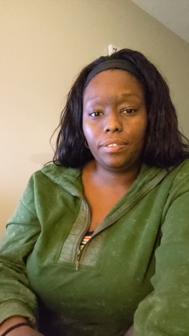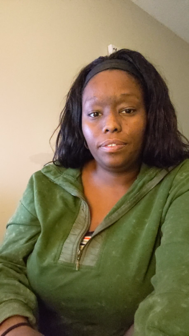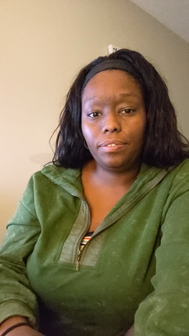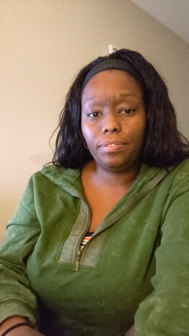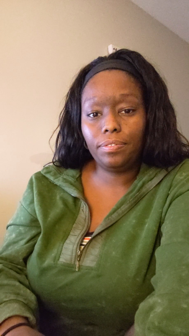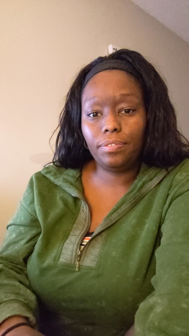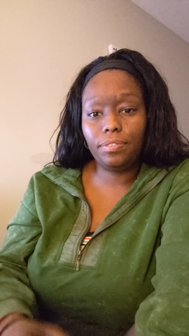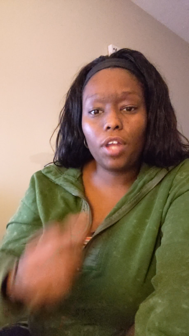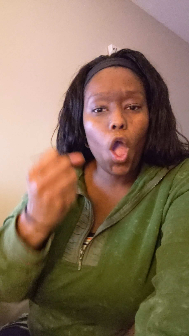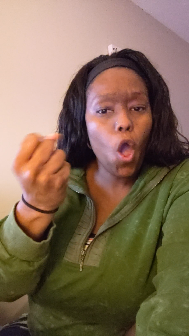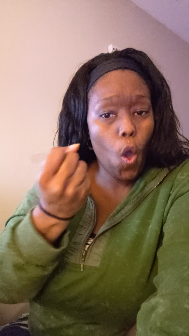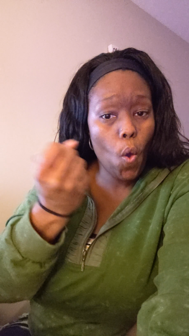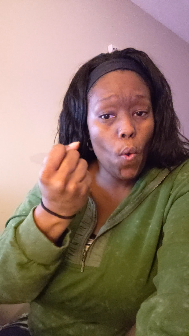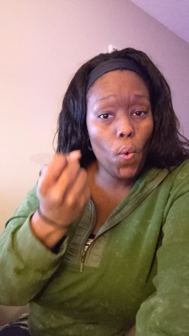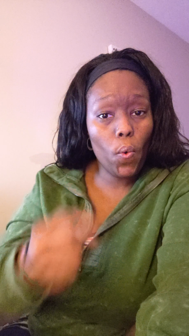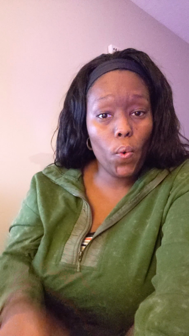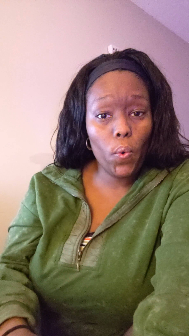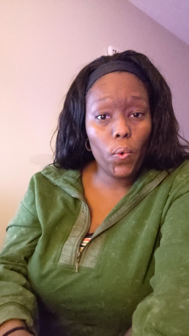hold